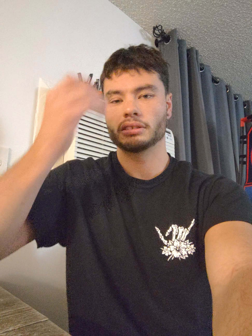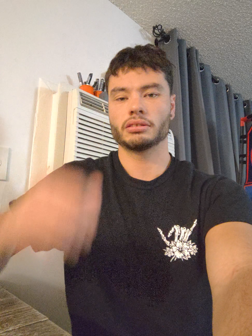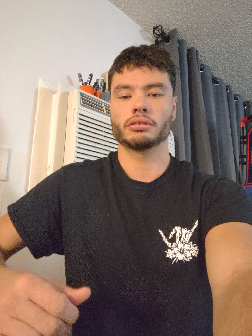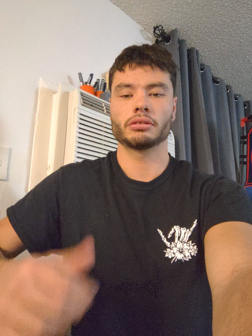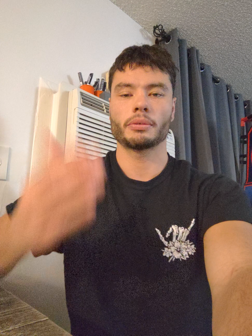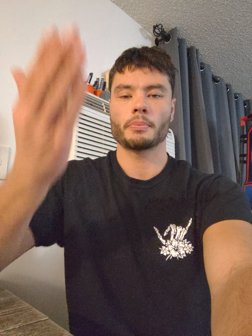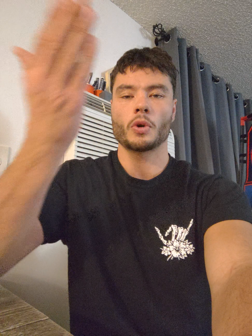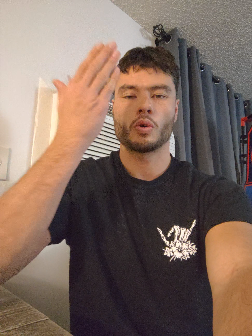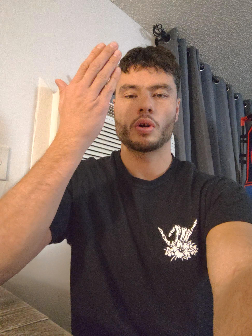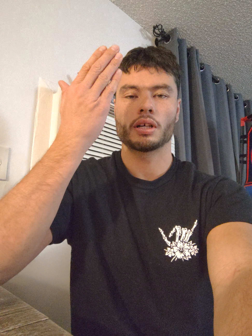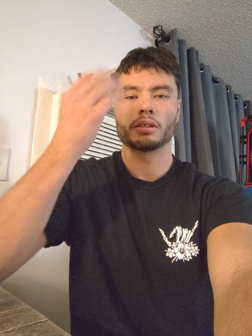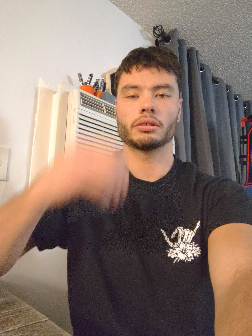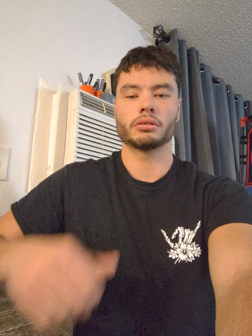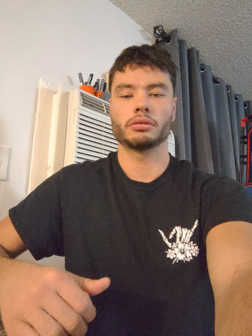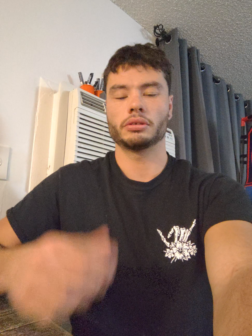morning